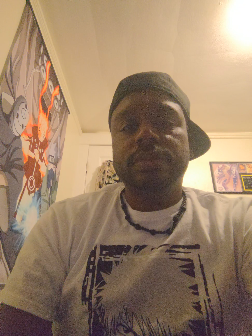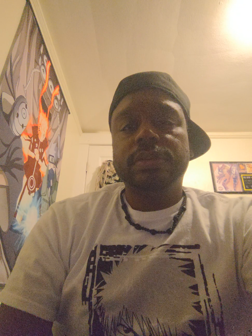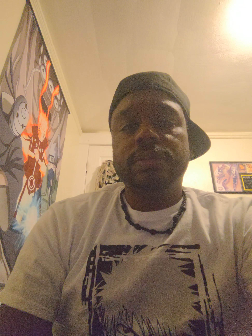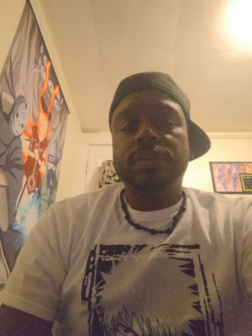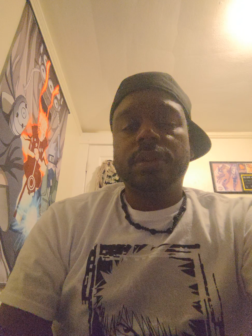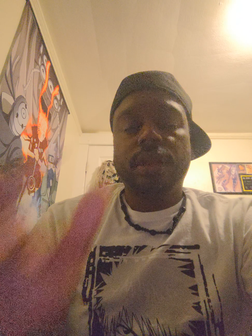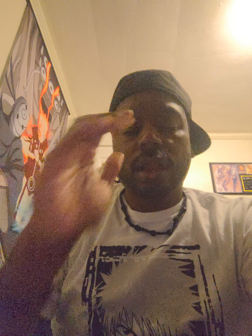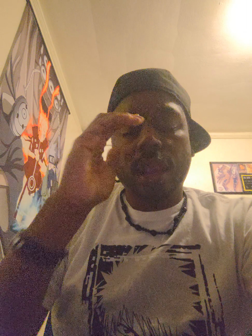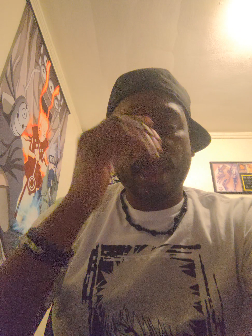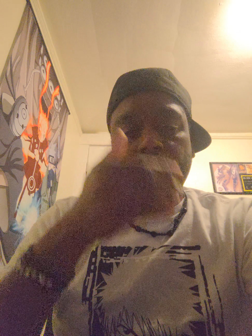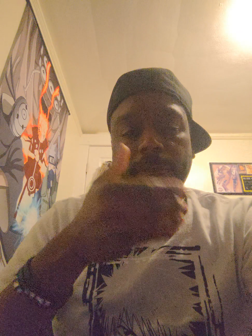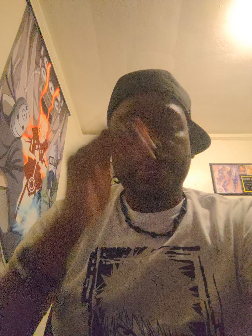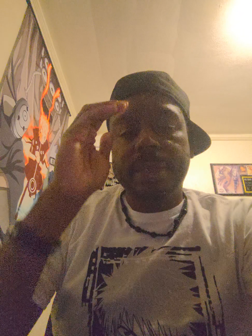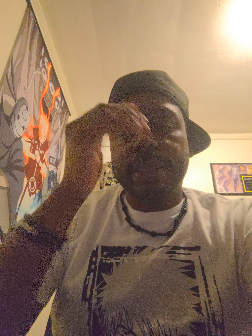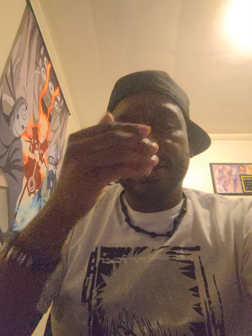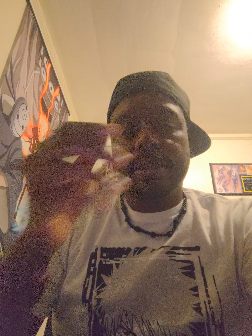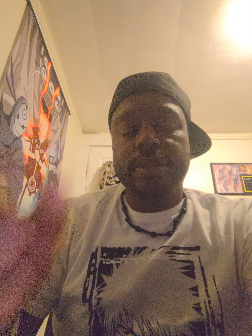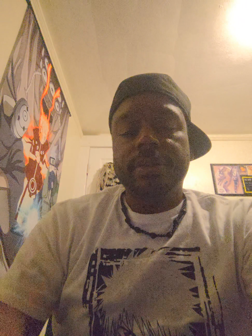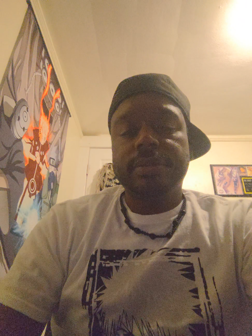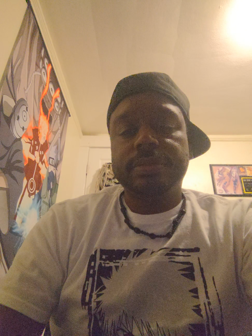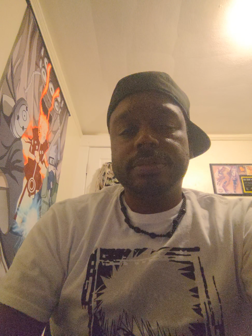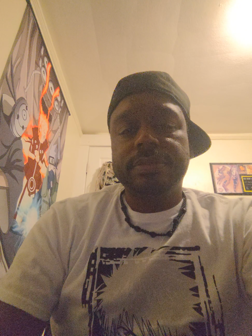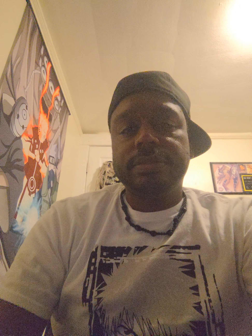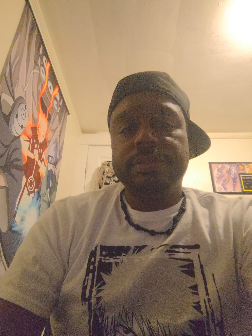sleepy